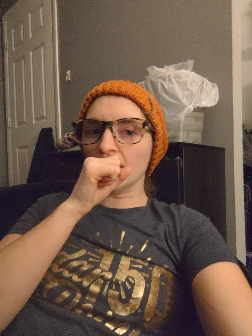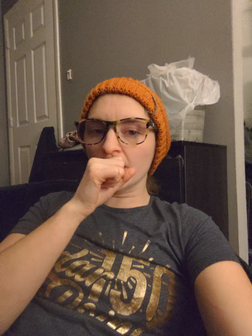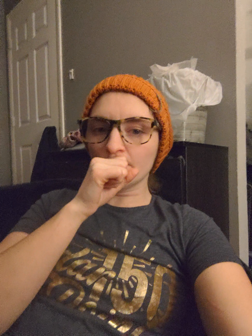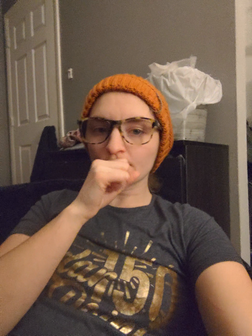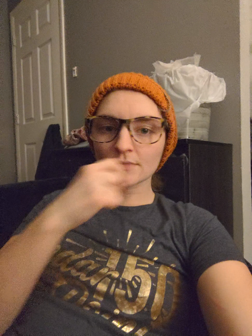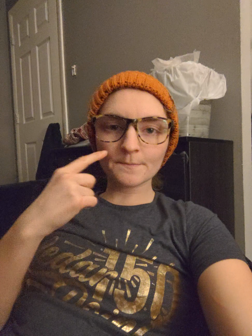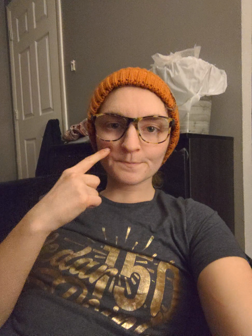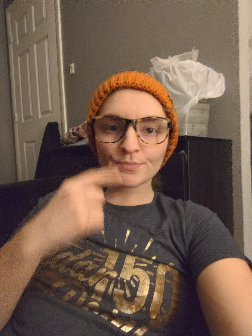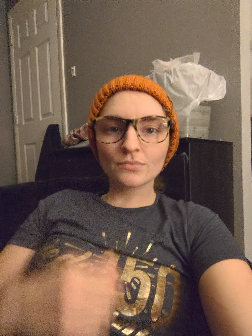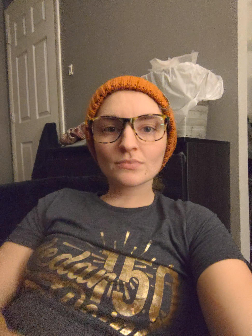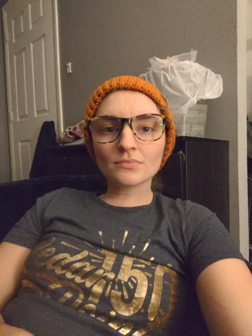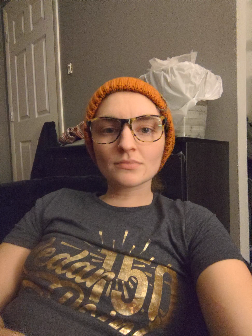eye